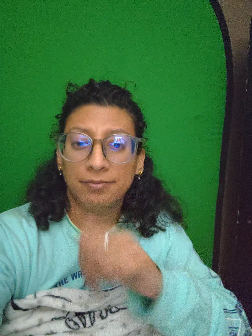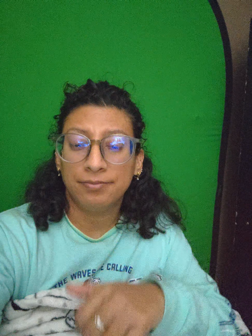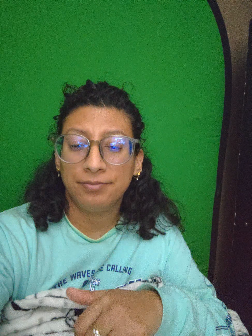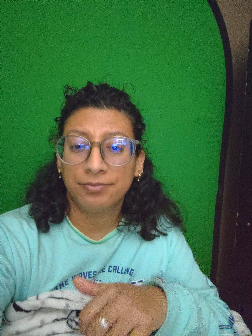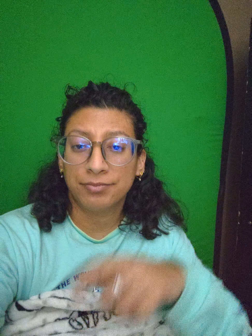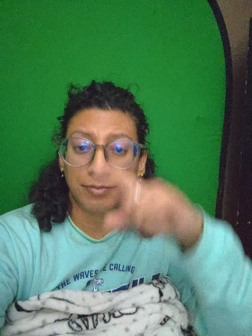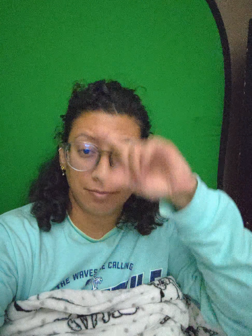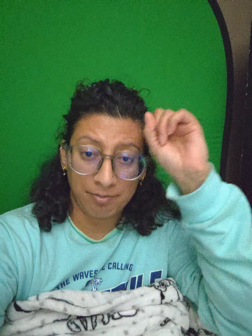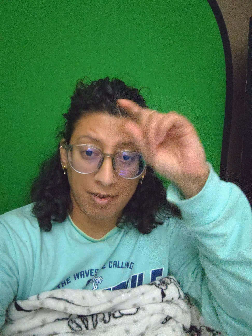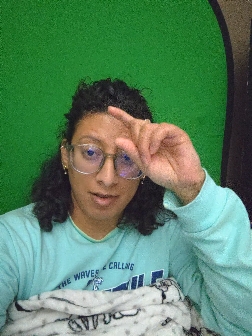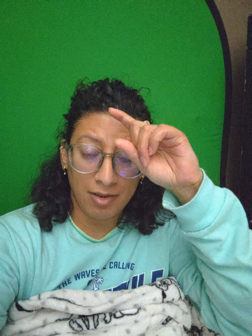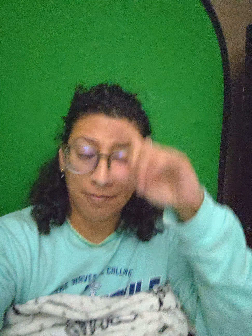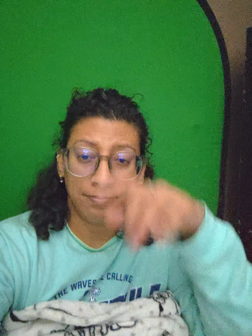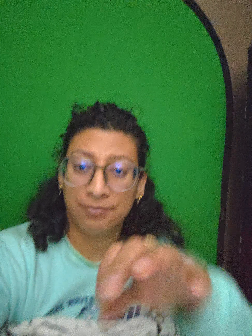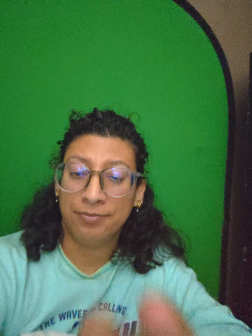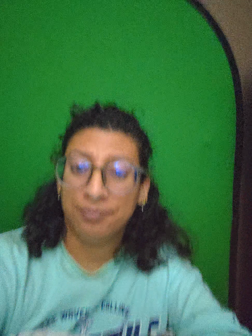because